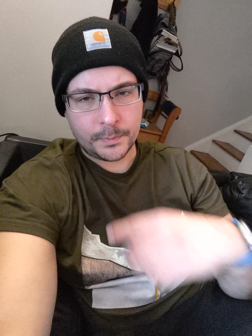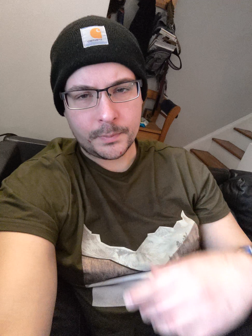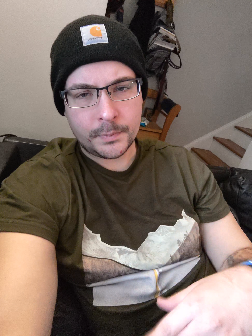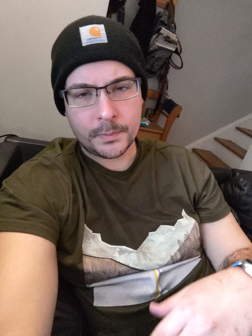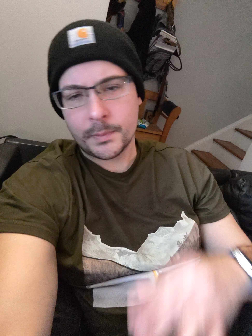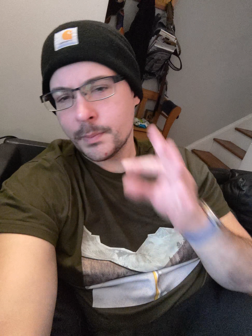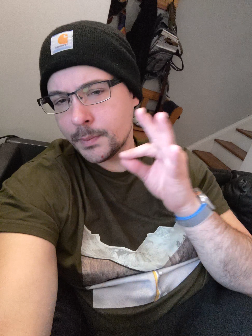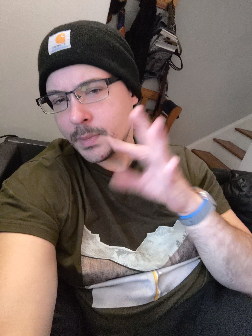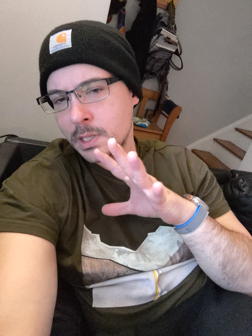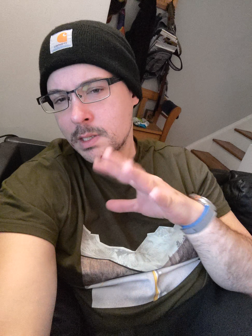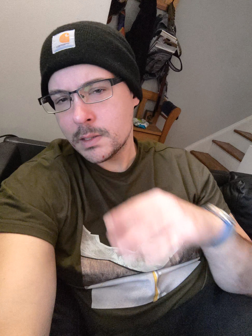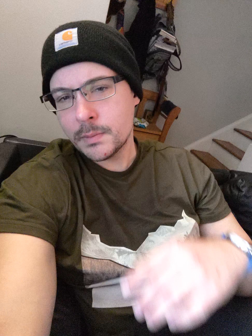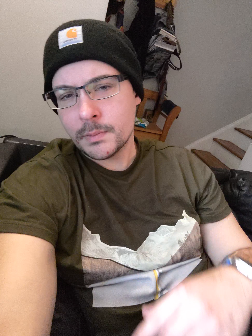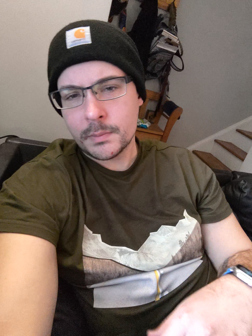bee